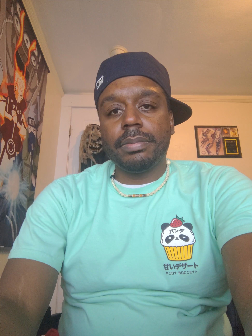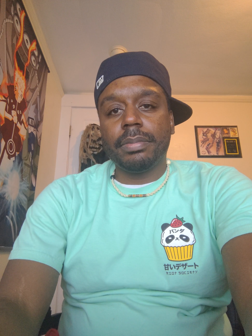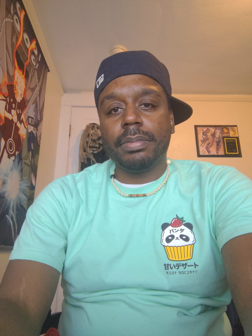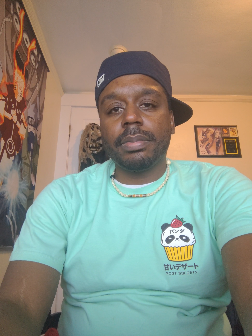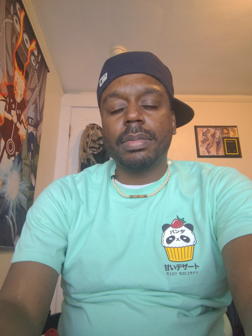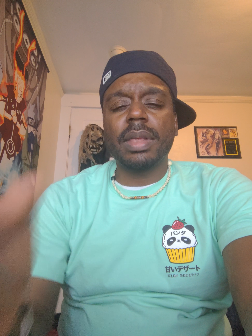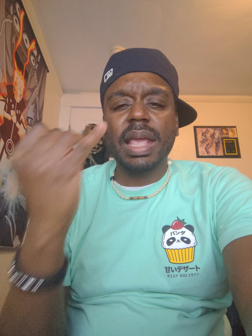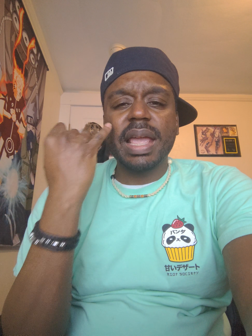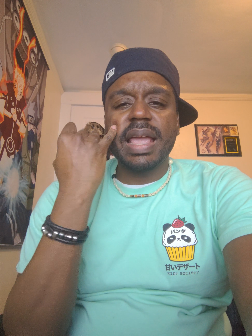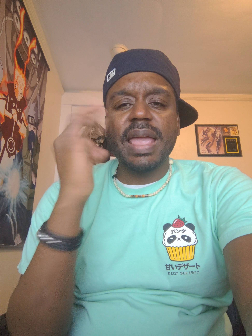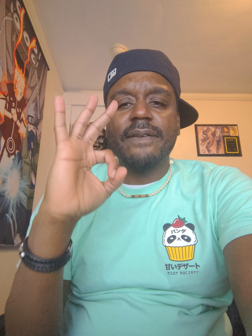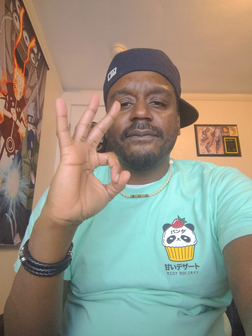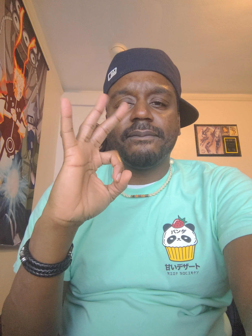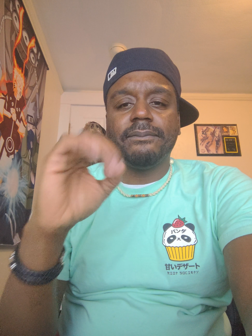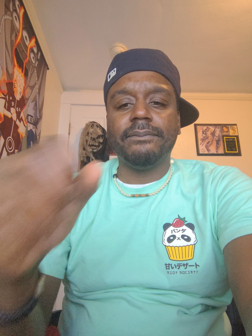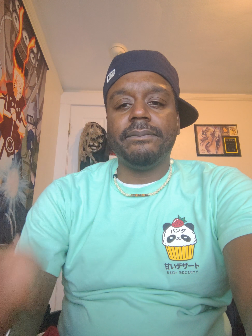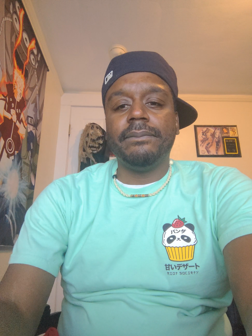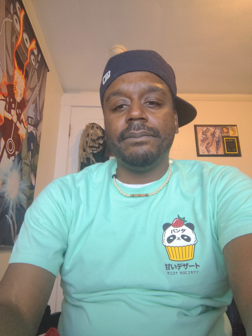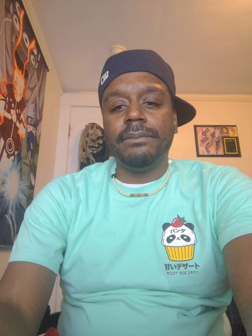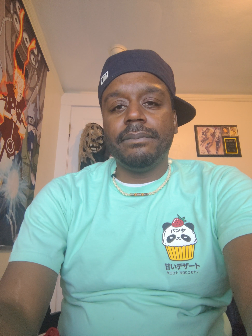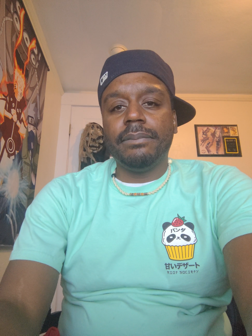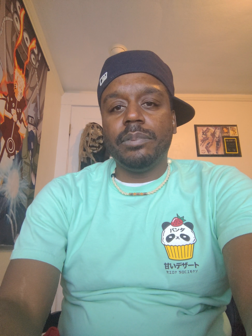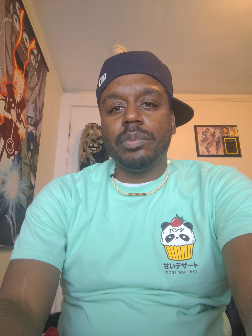if